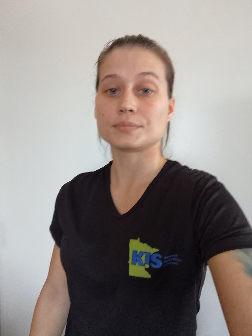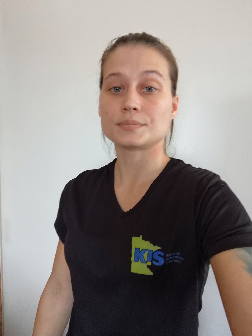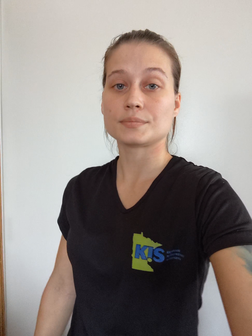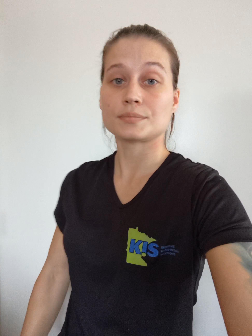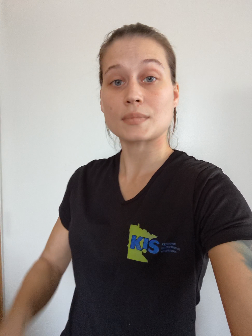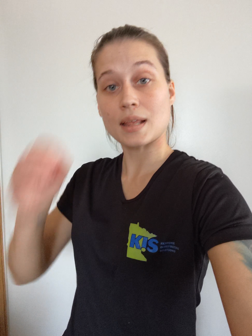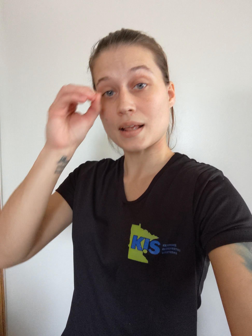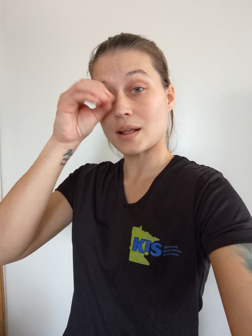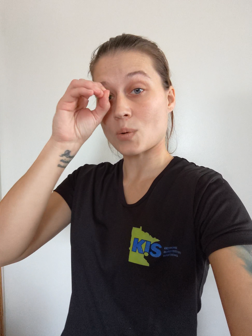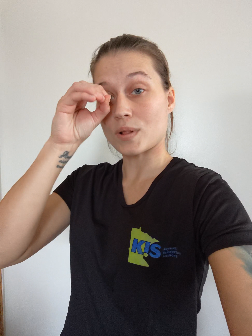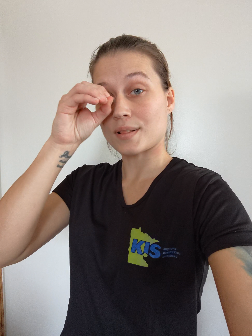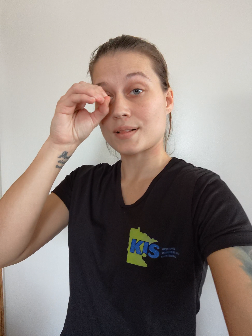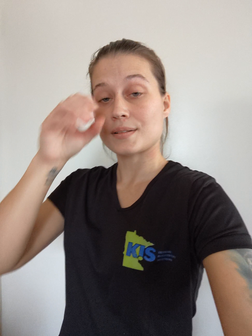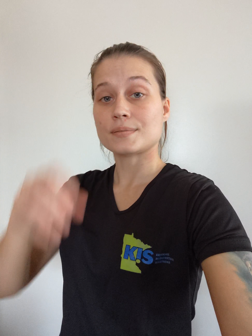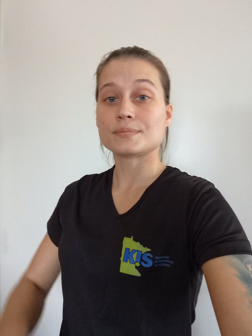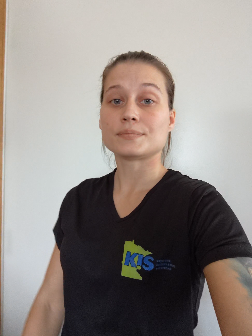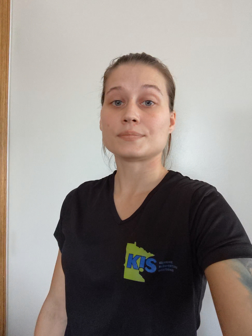owl